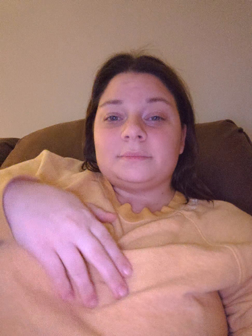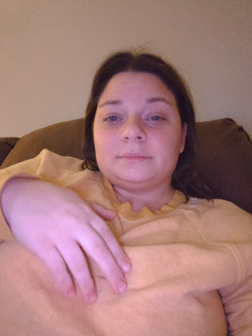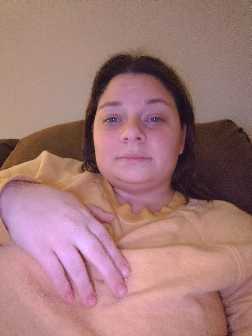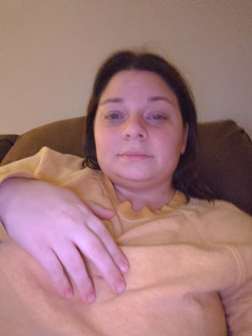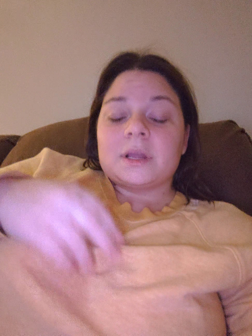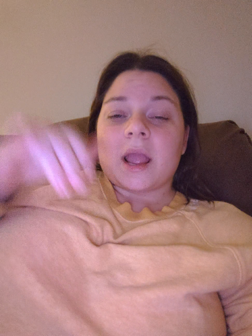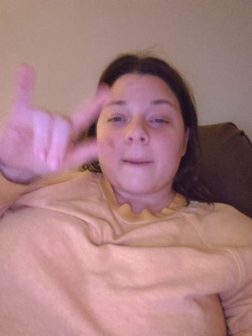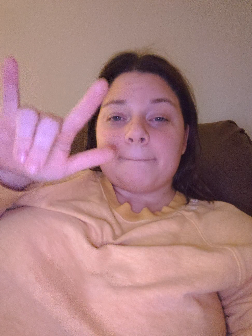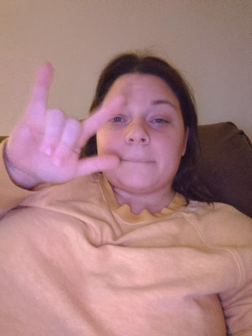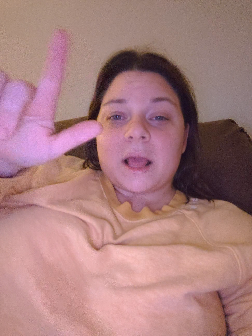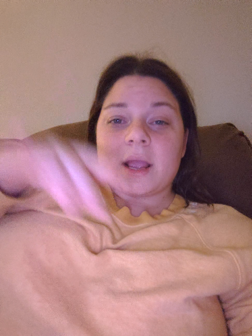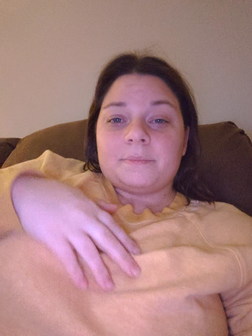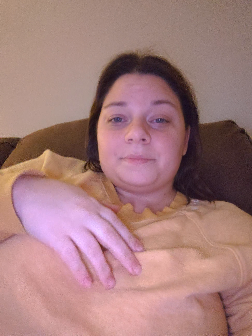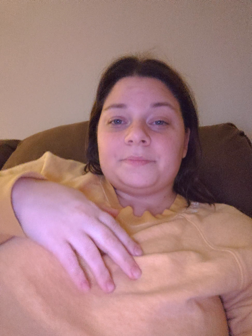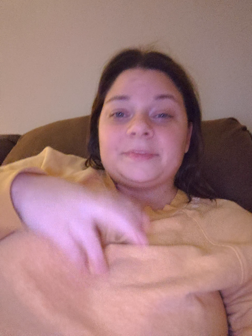airplane